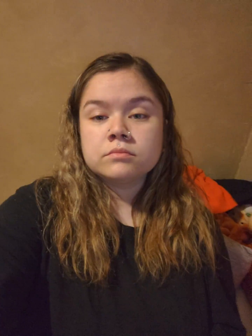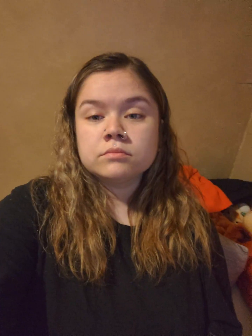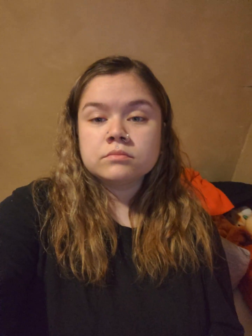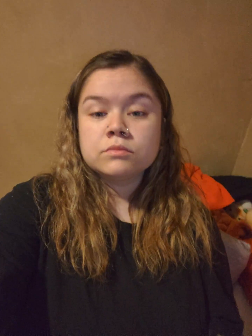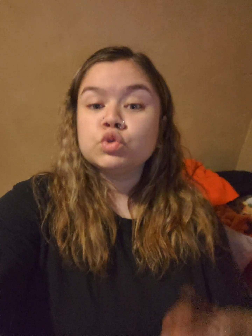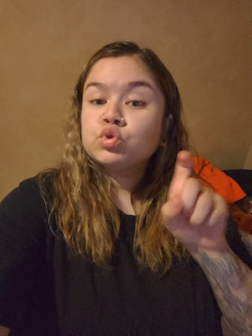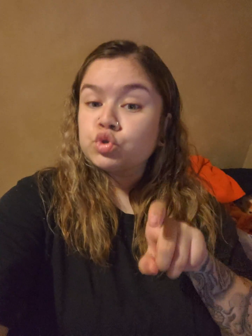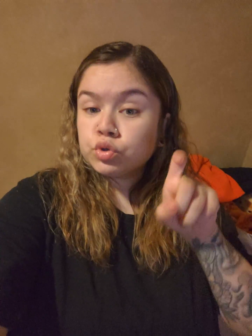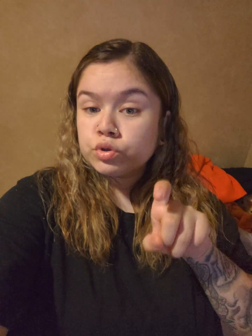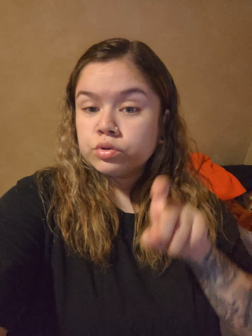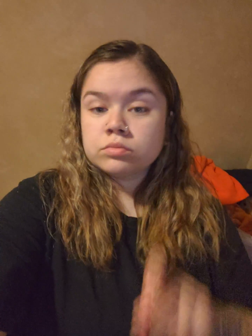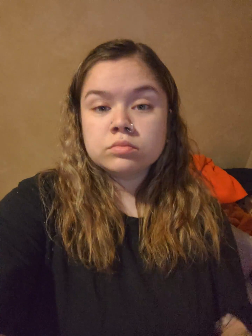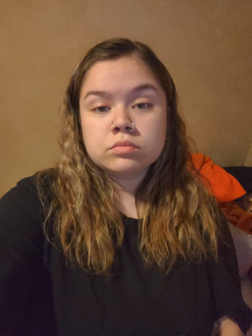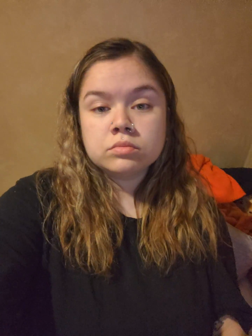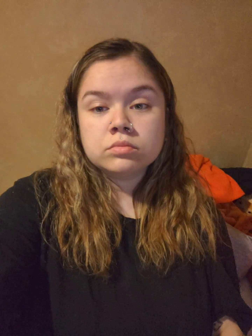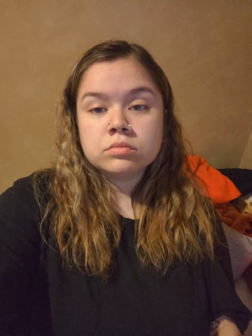should